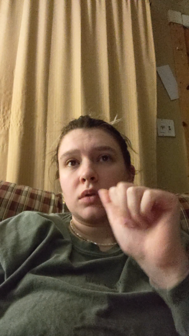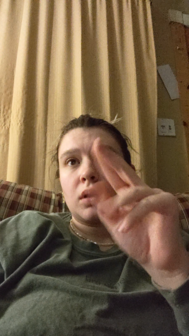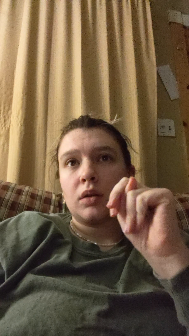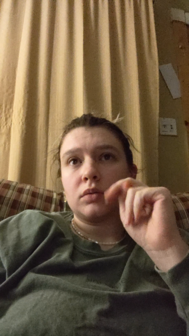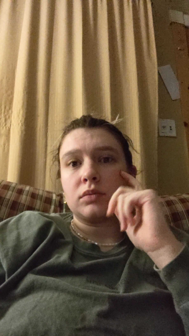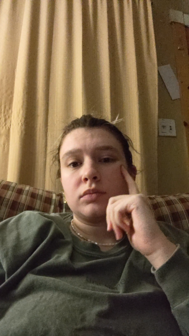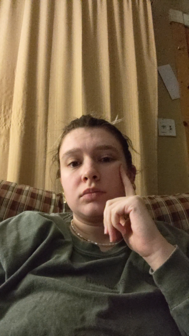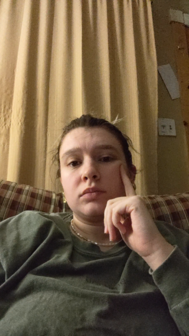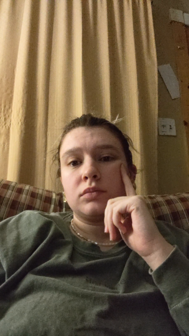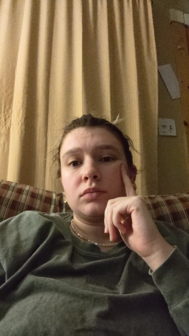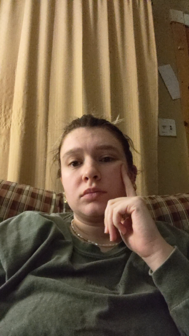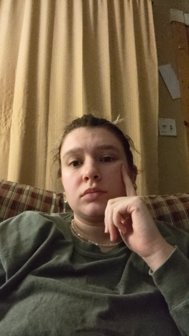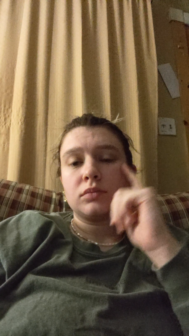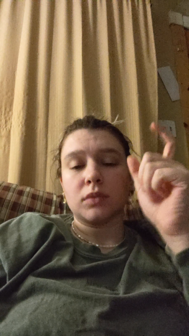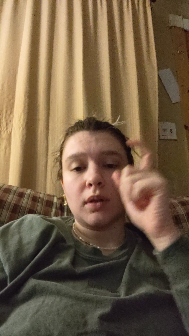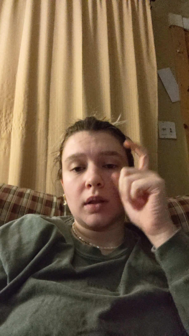glasses